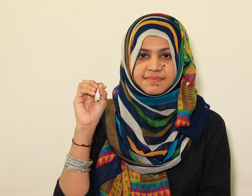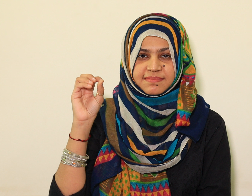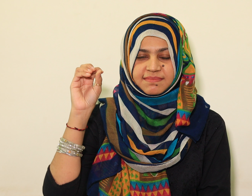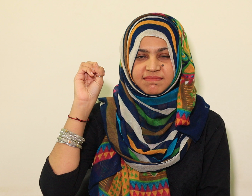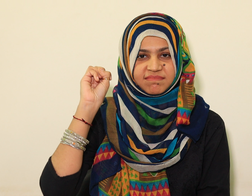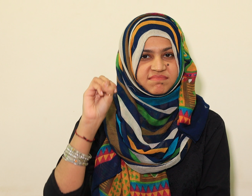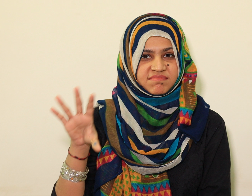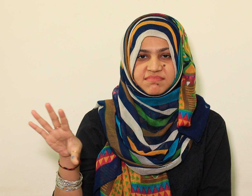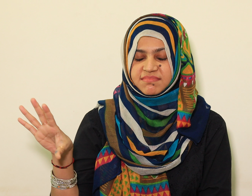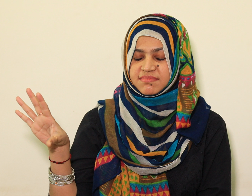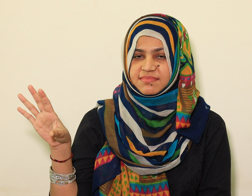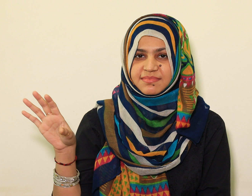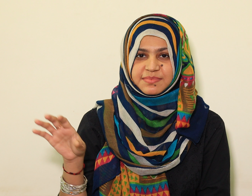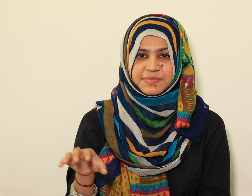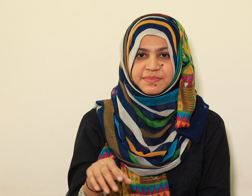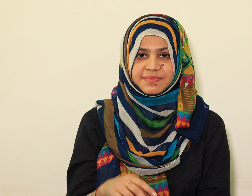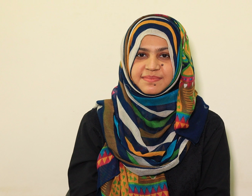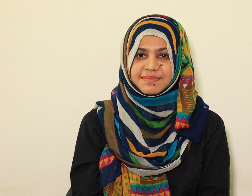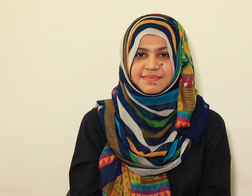bad